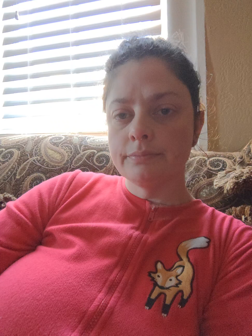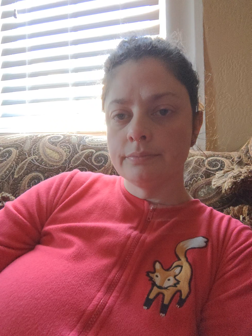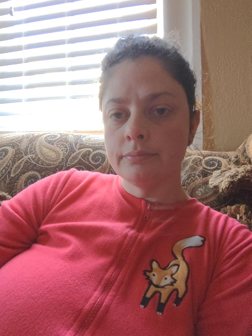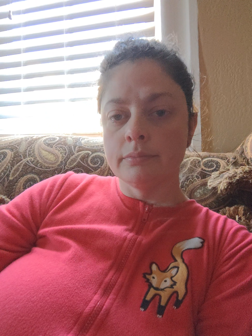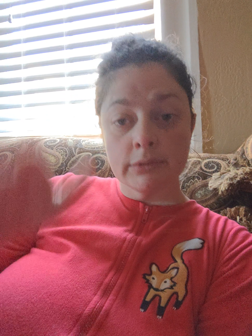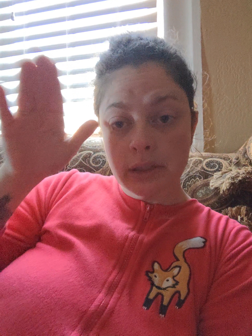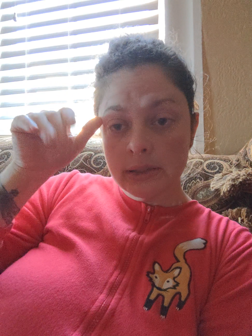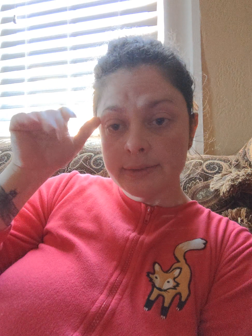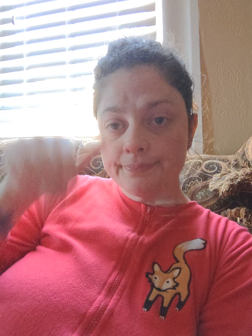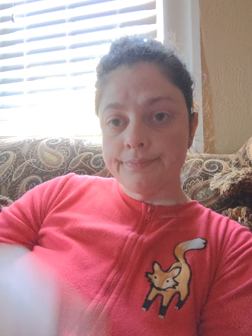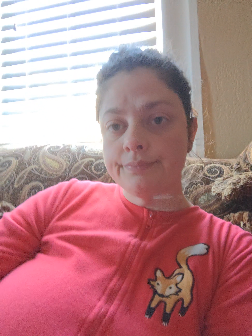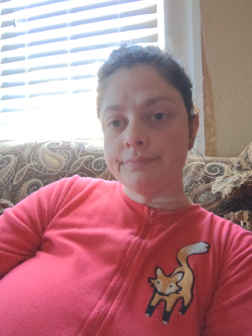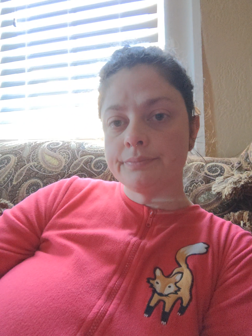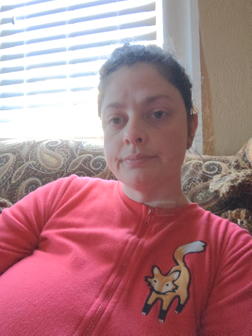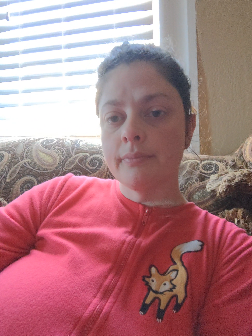donkey